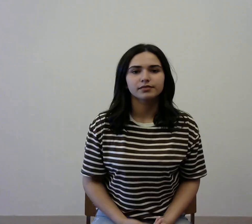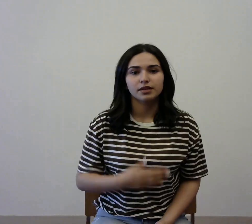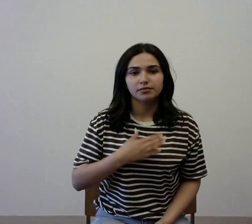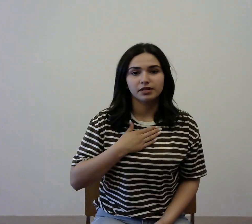mən